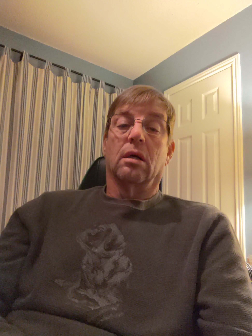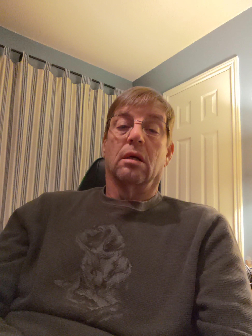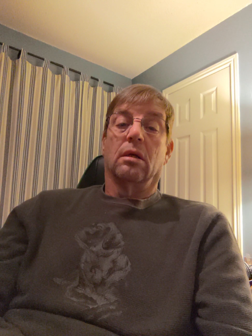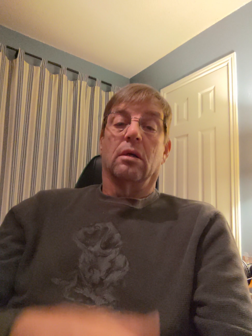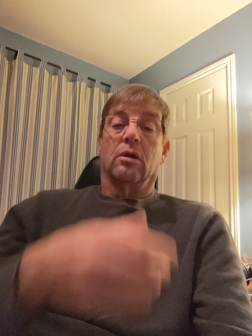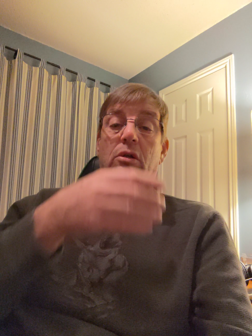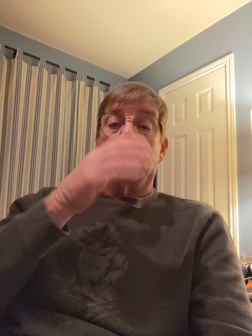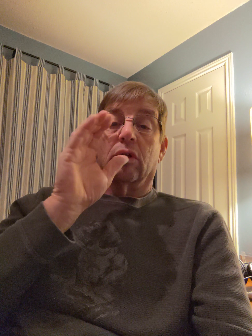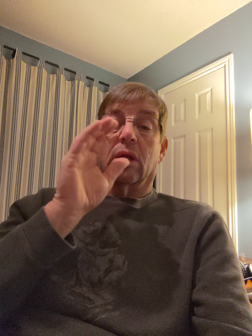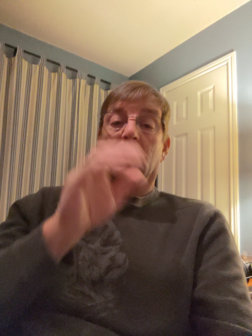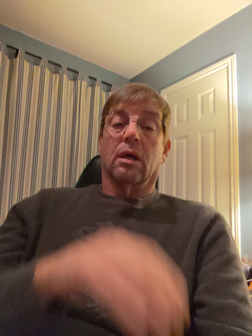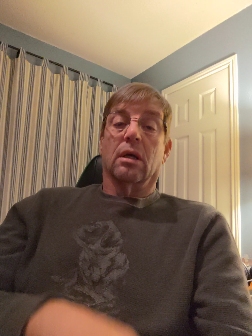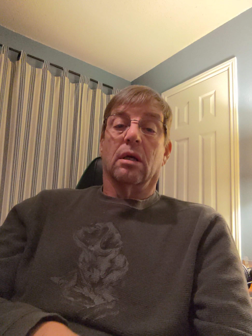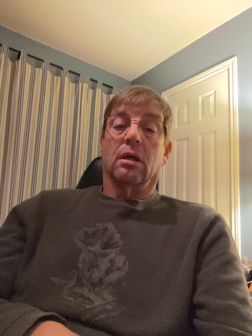drink